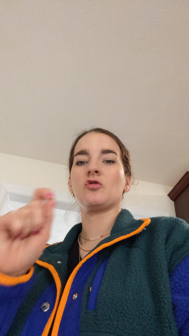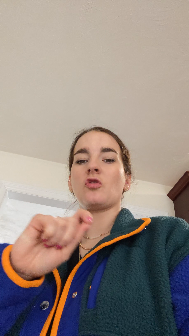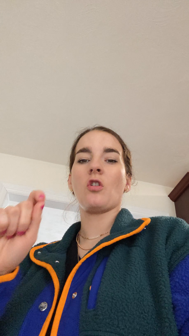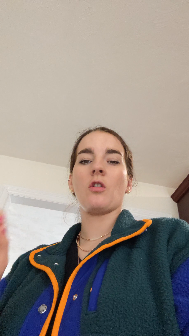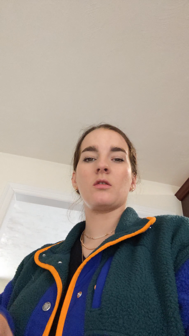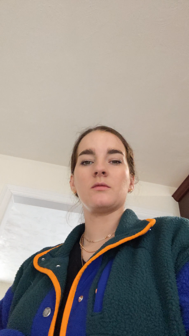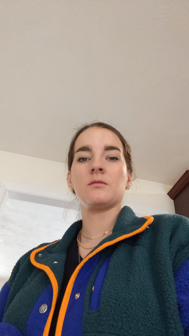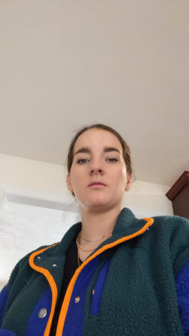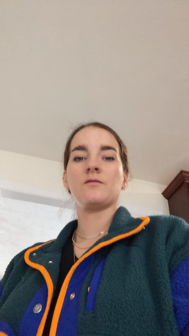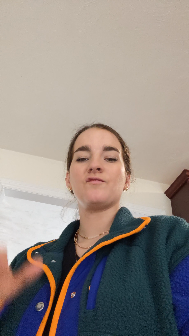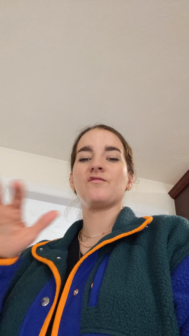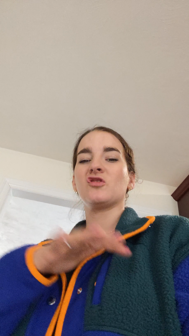full